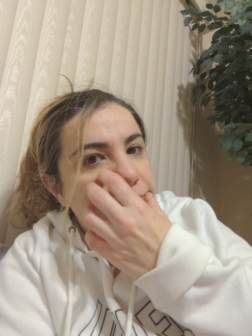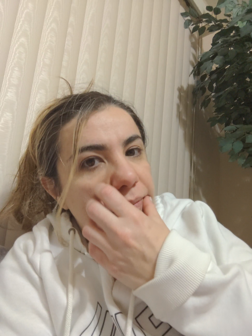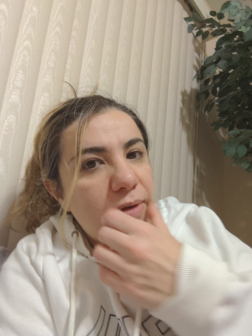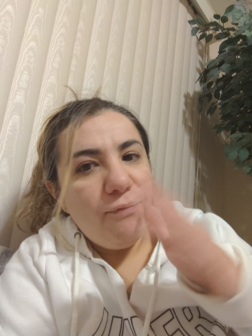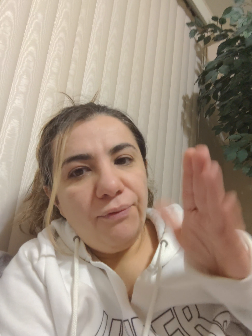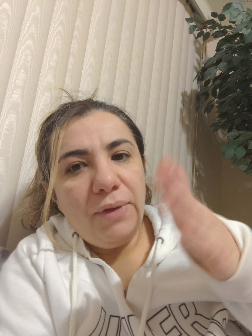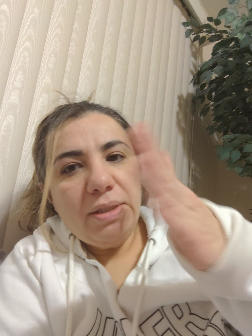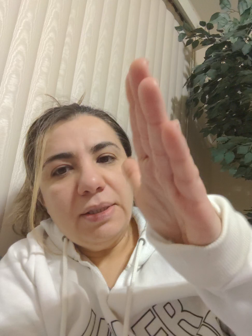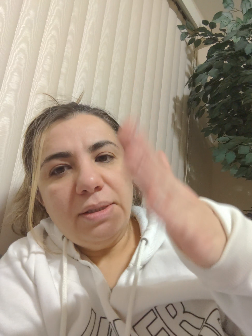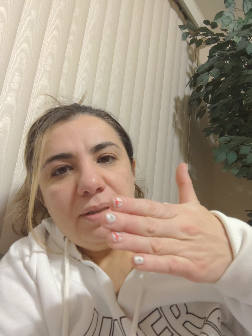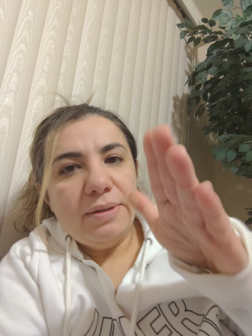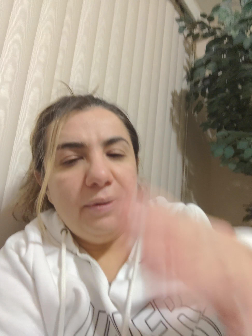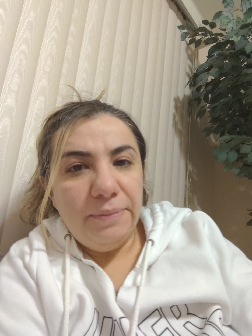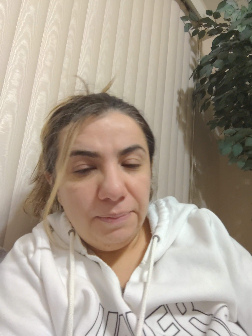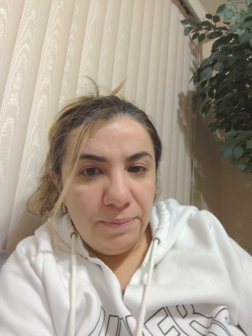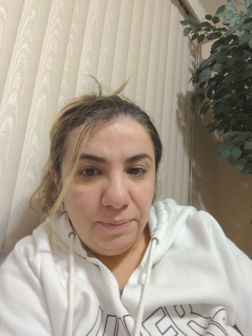fish